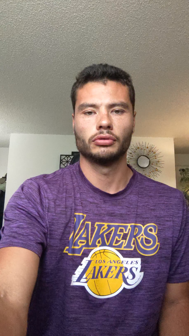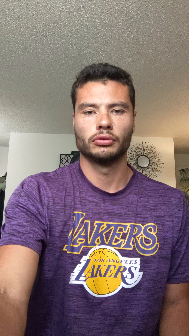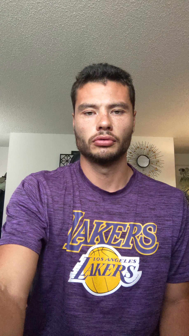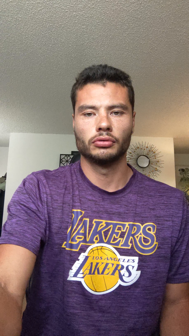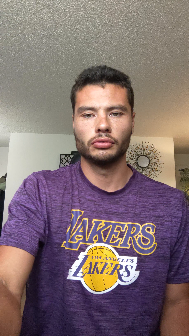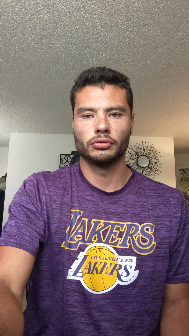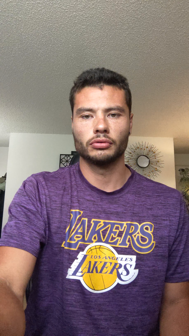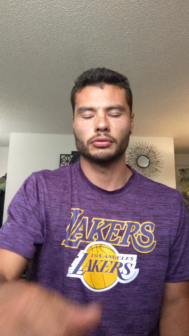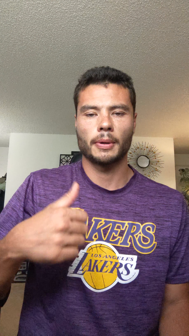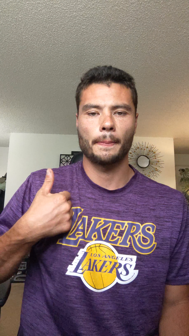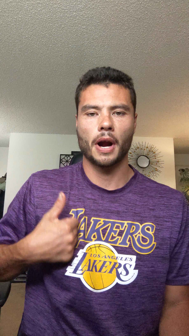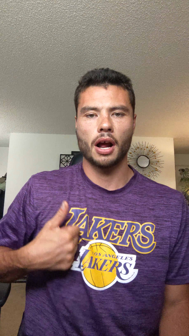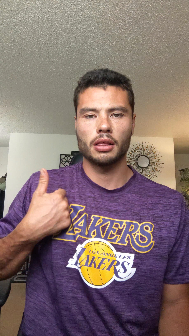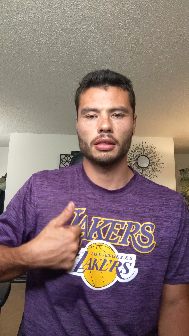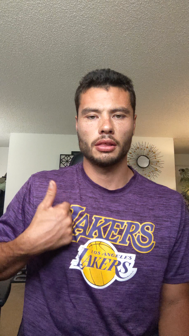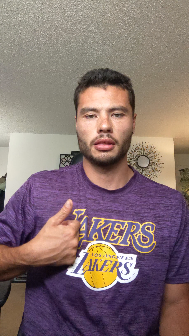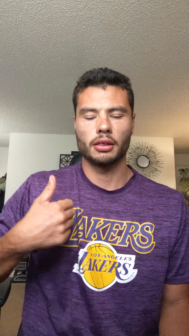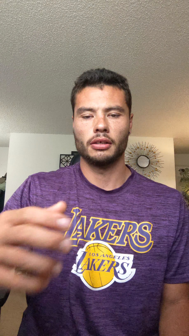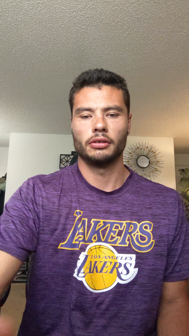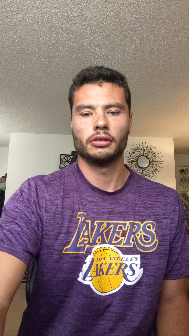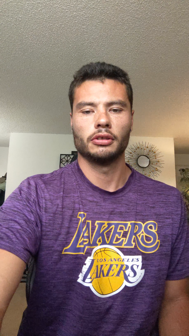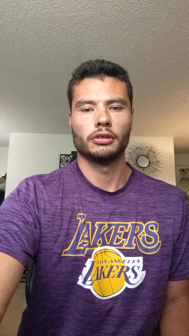bathtub